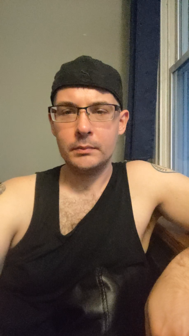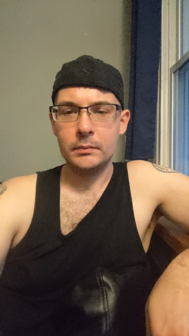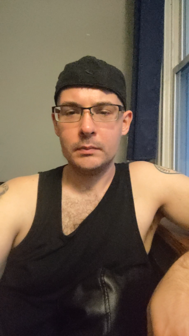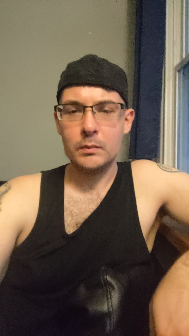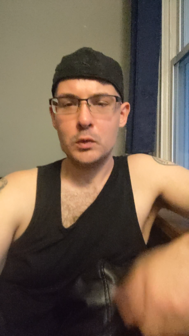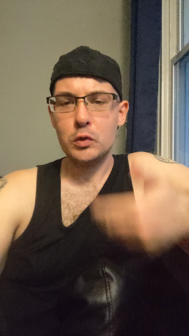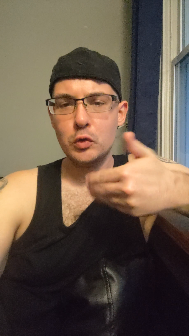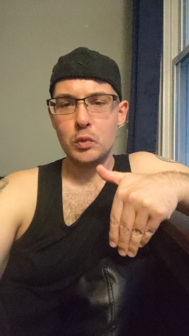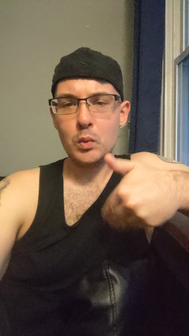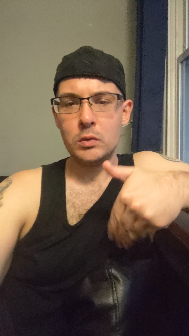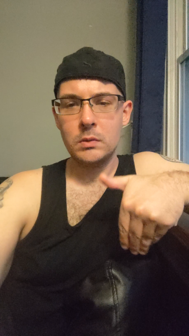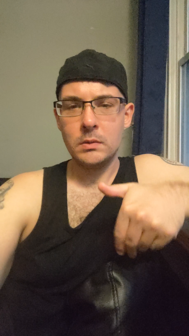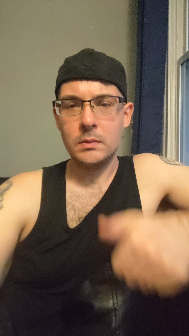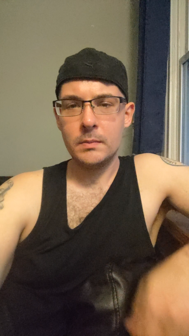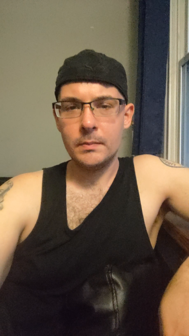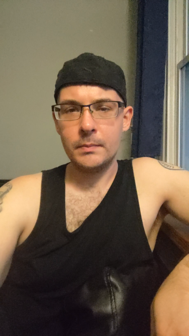shorts